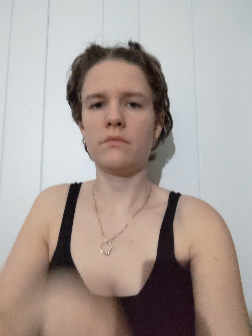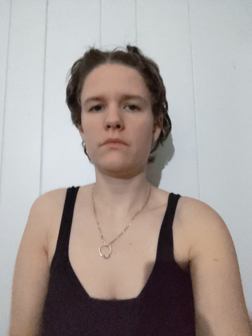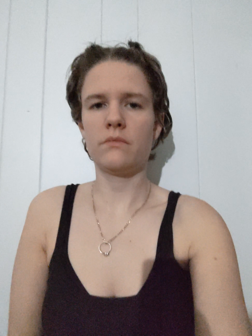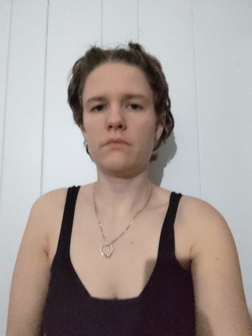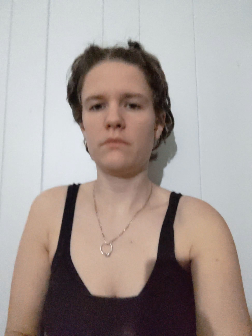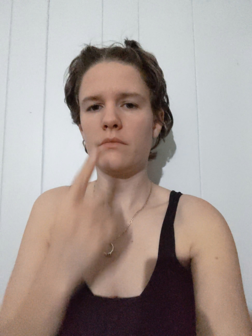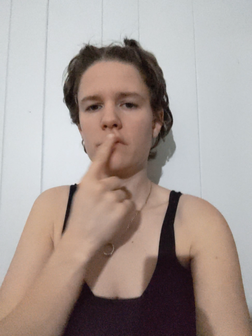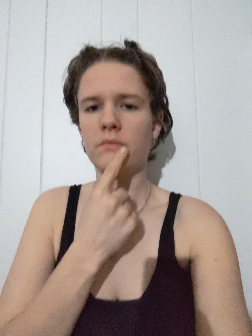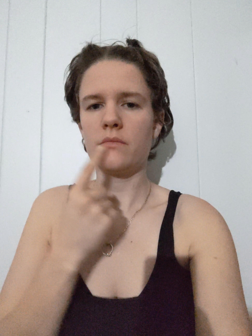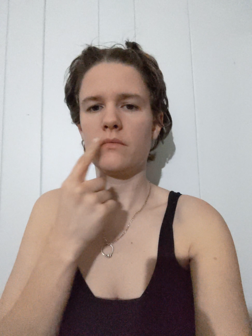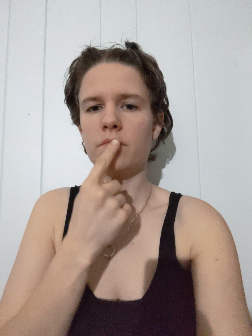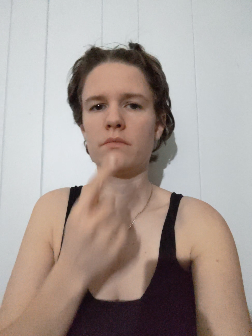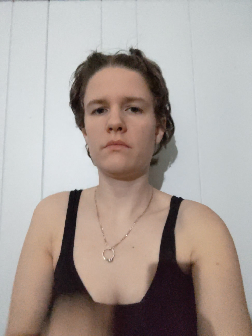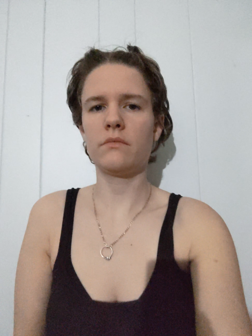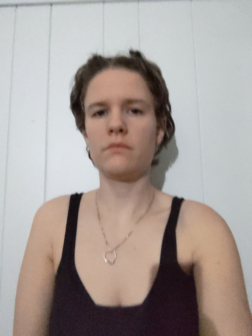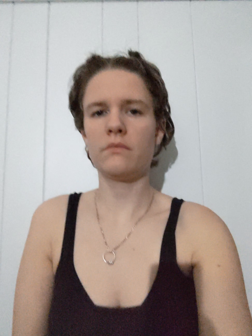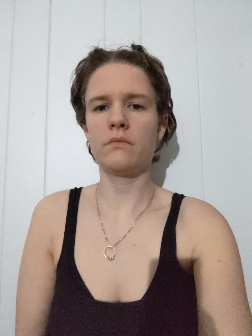lips